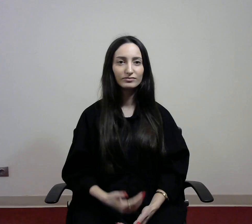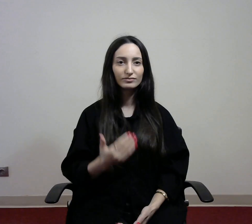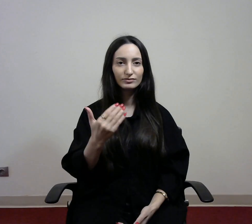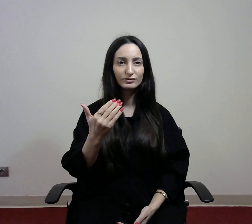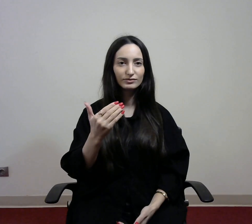siz